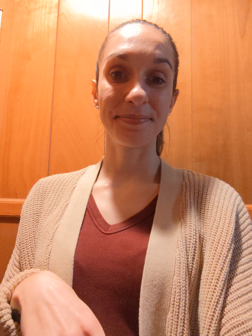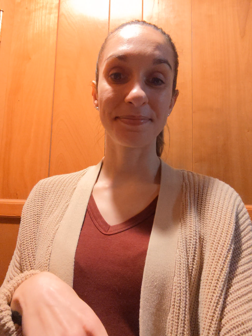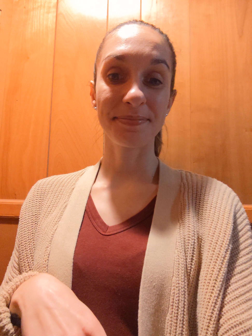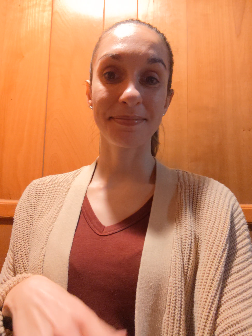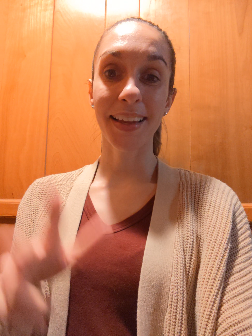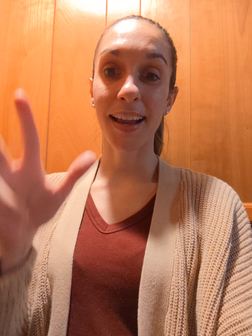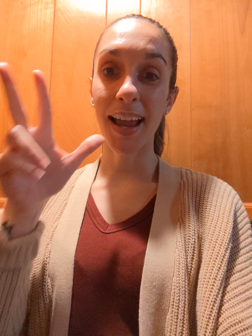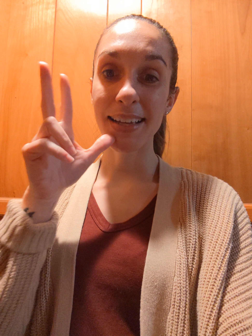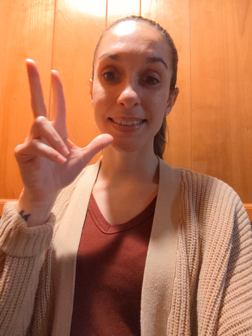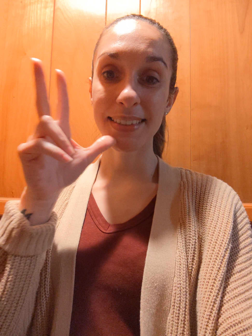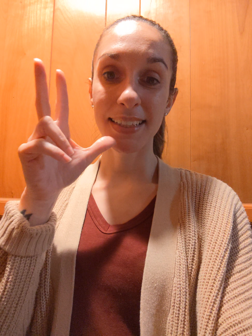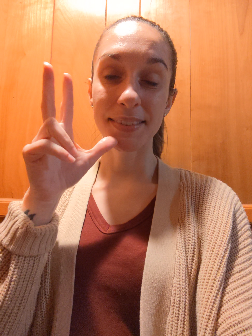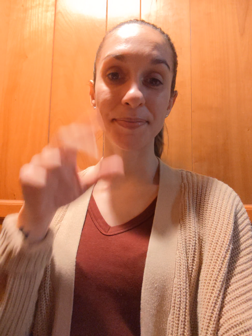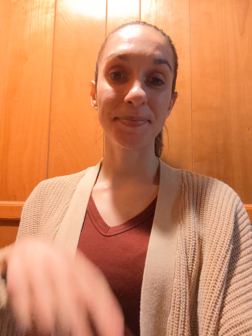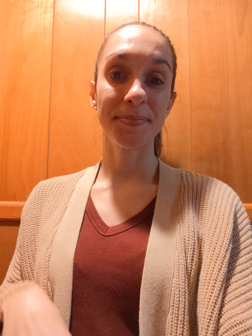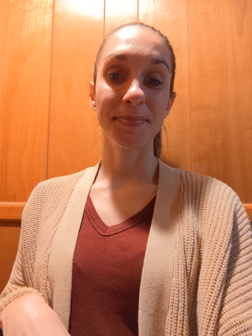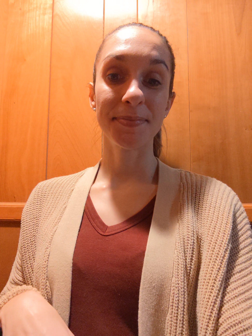hen